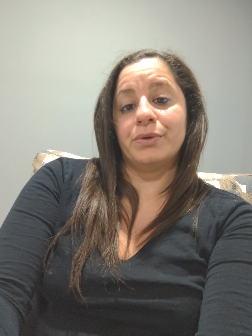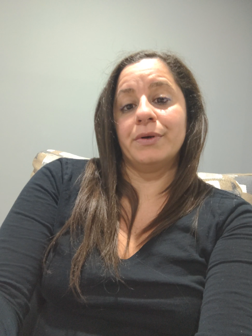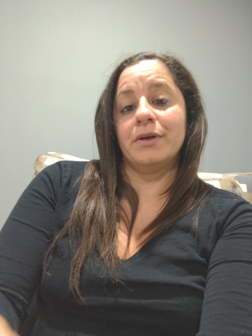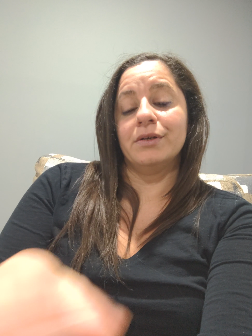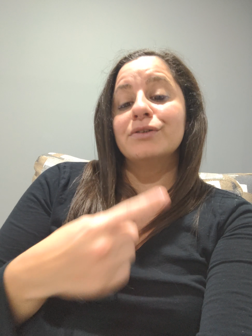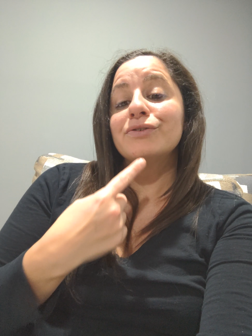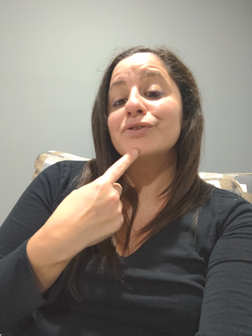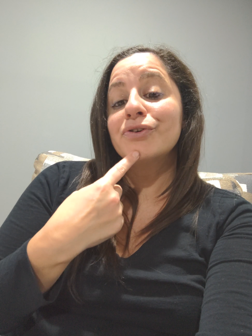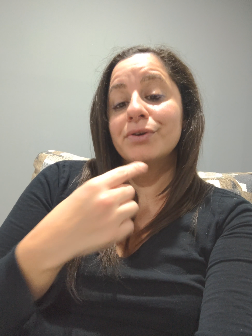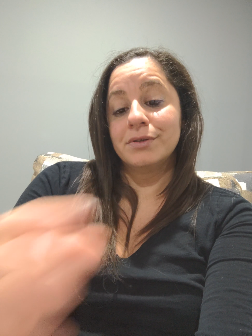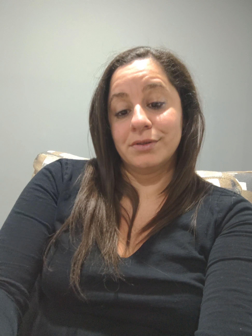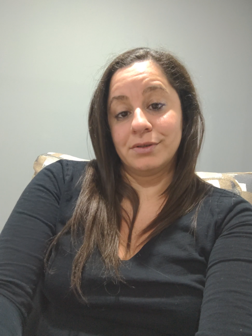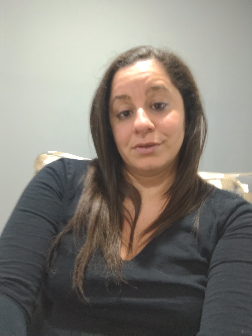chin